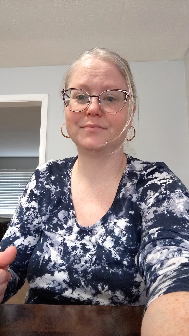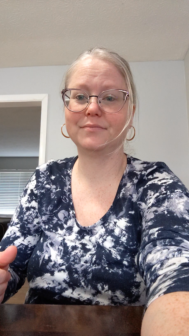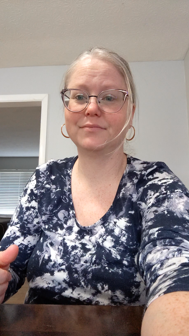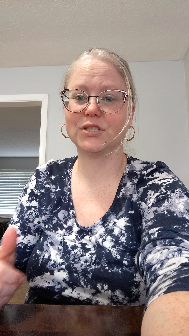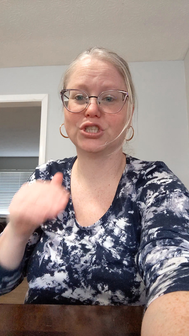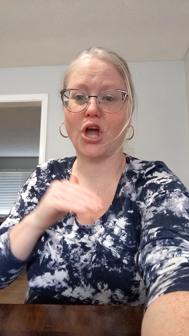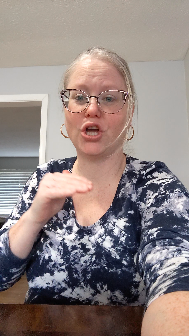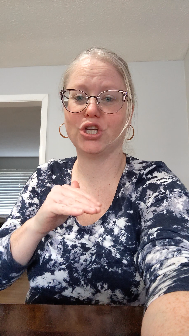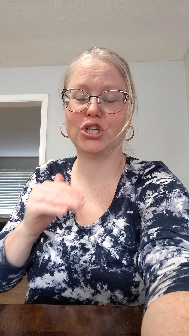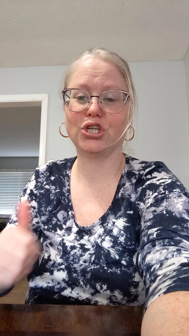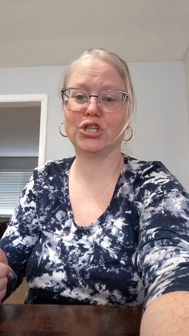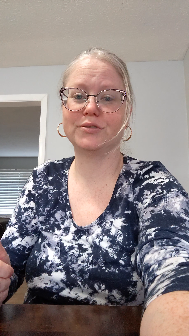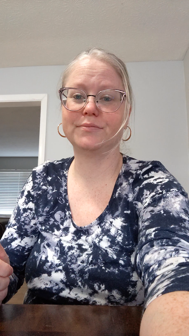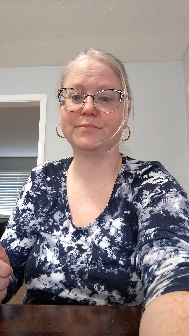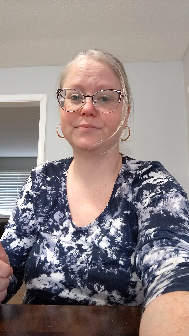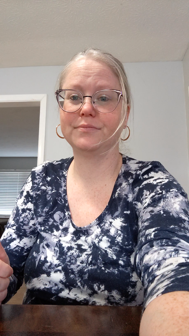doctor